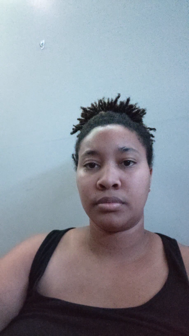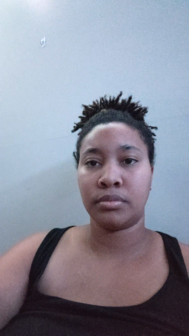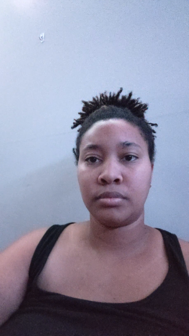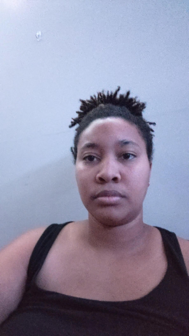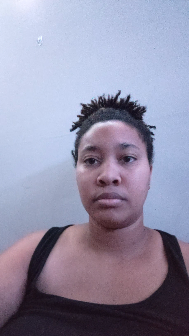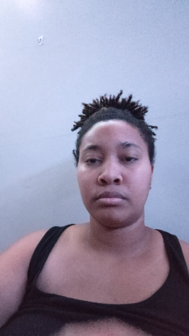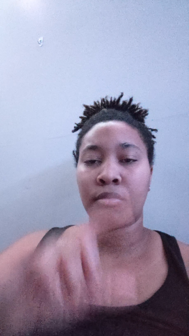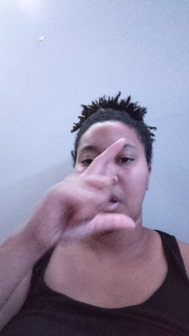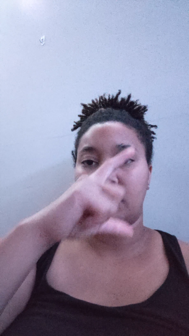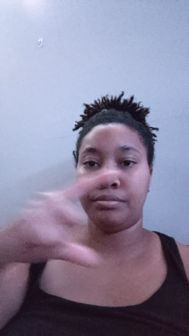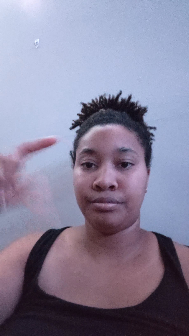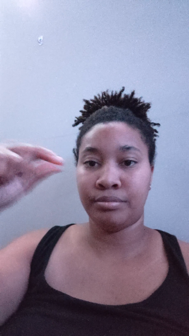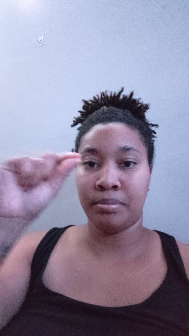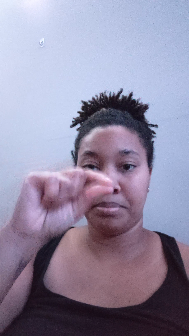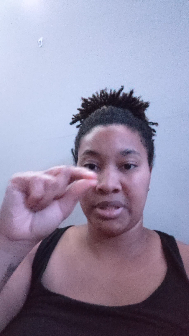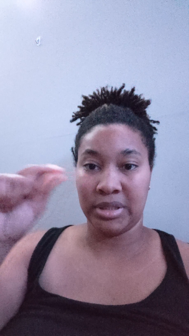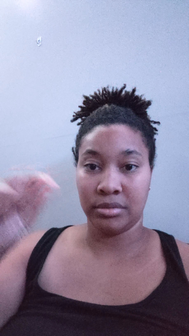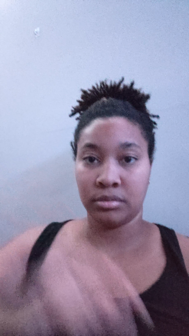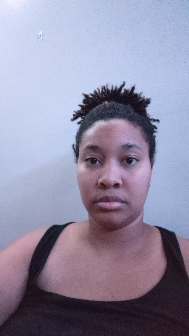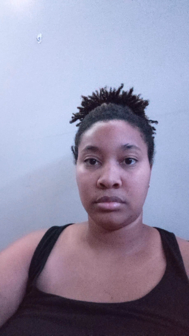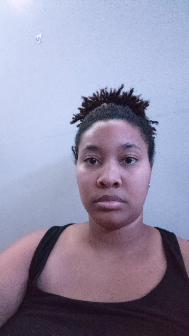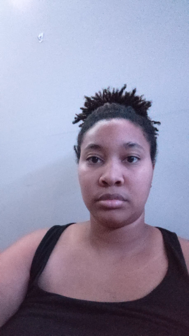peas